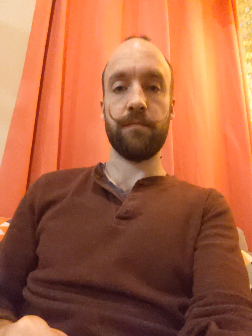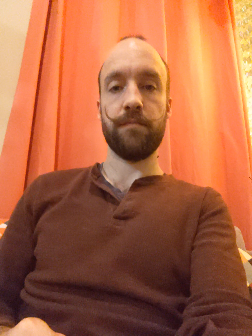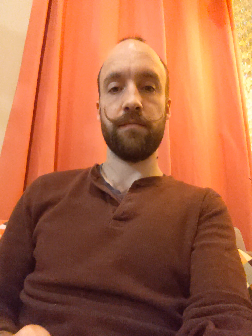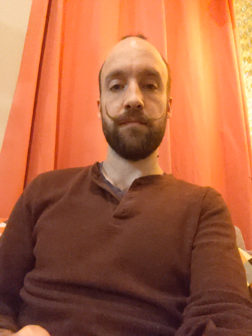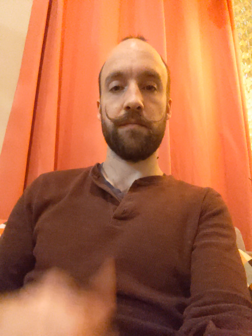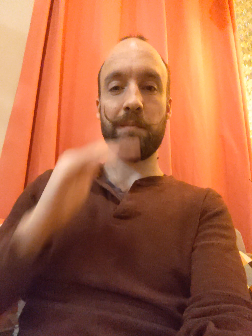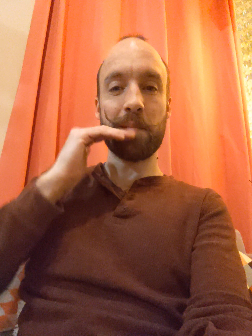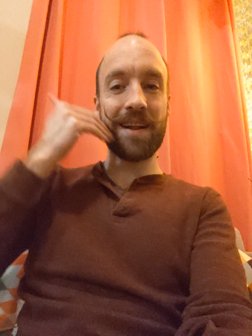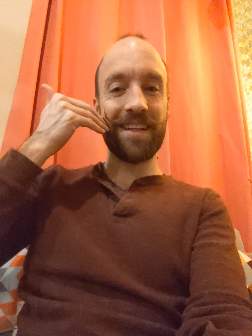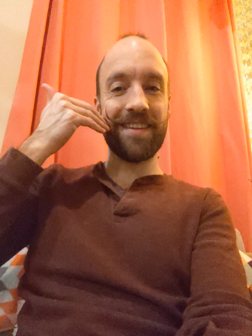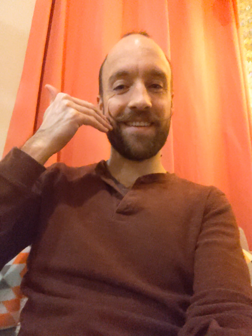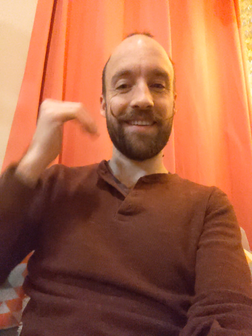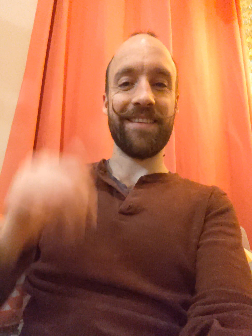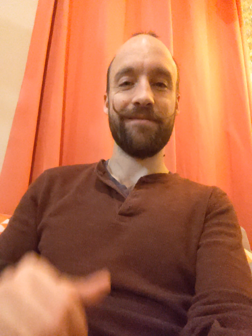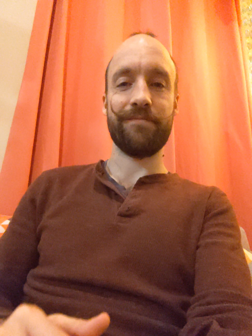smile